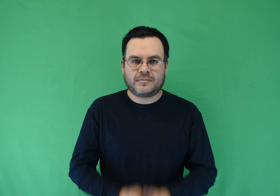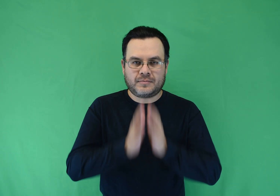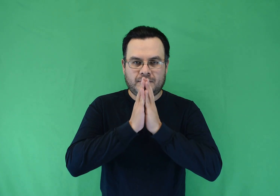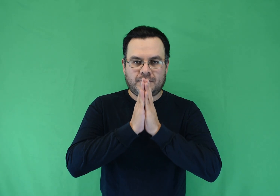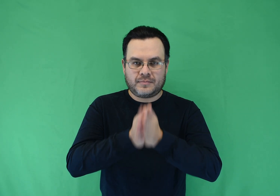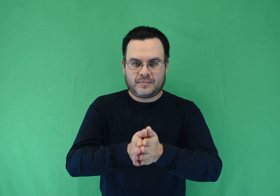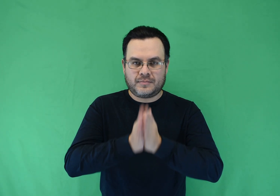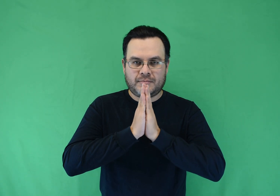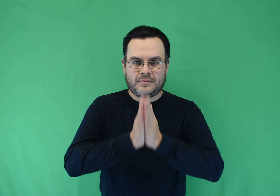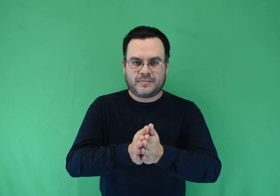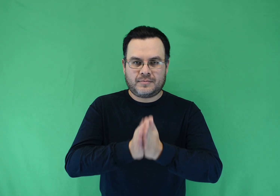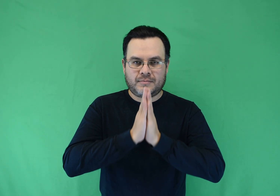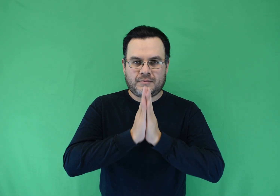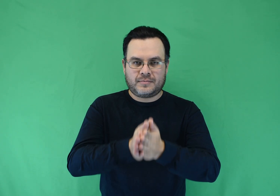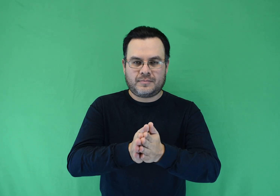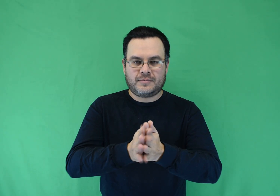por favor